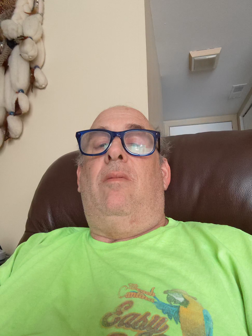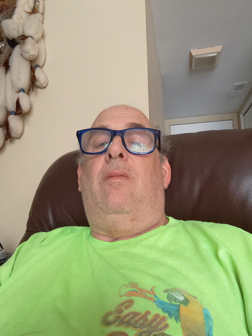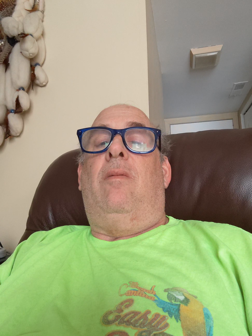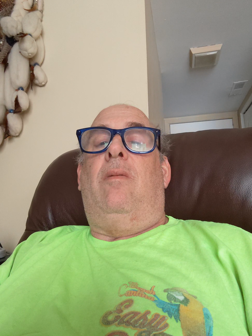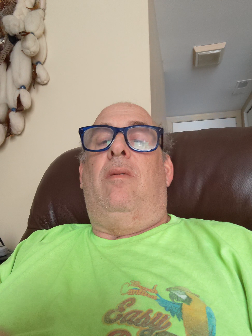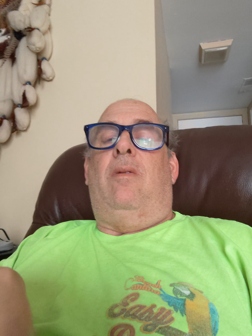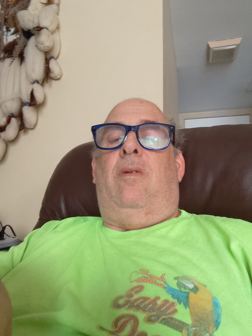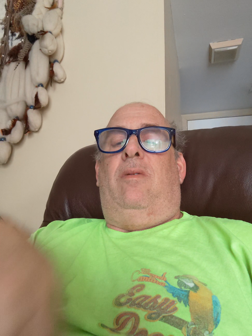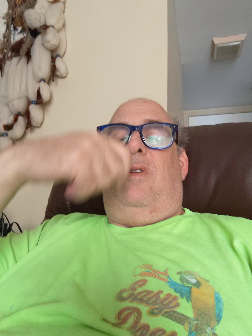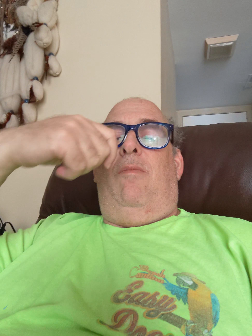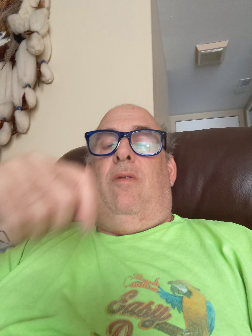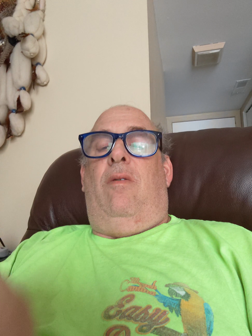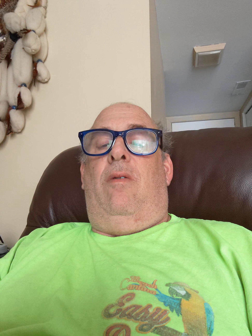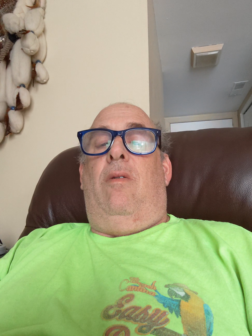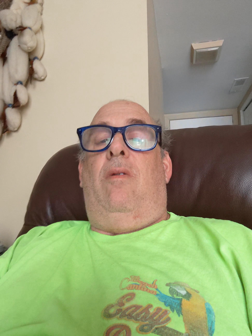zipper